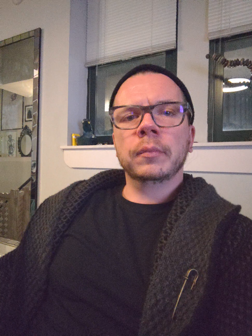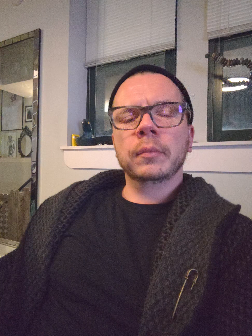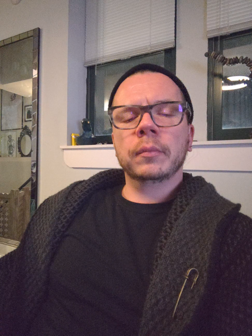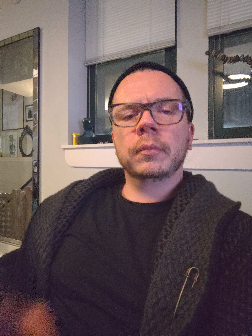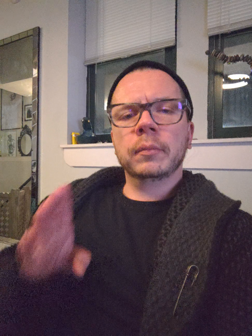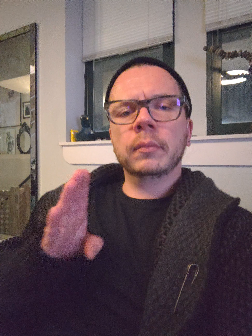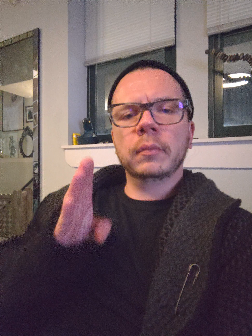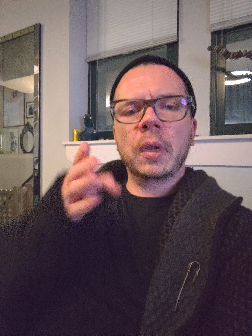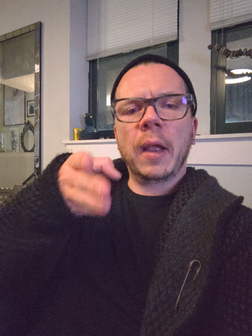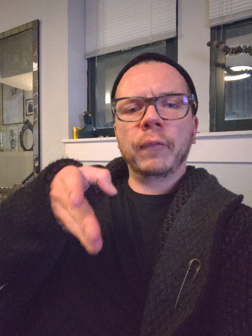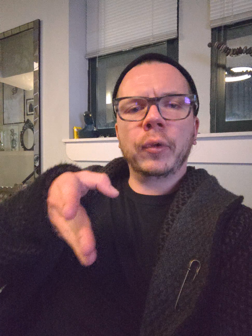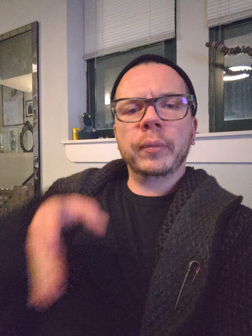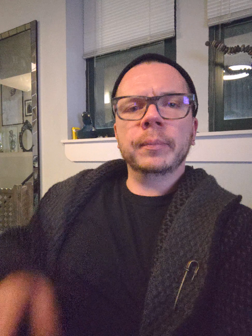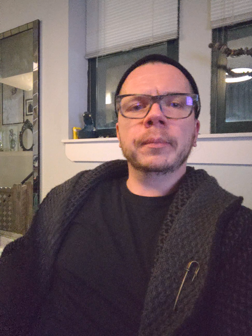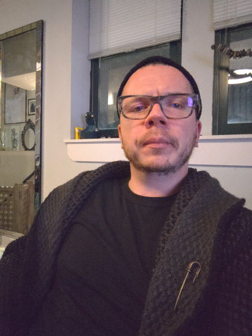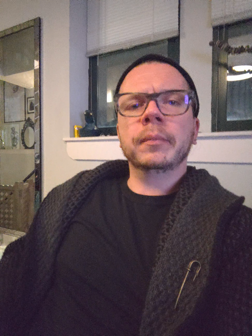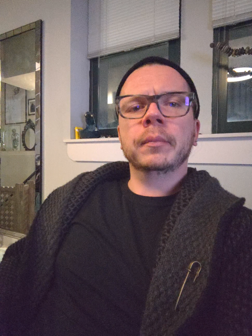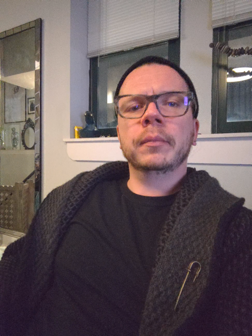after